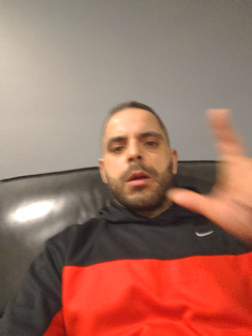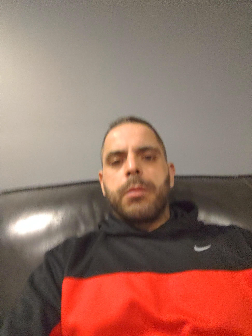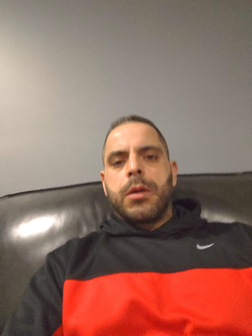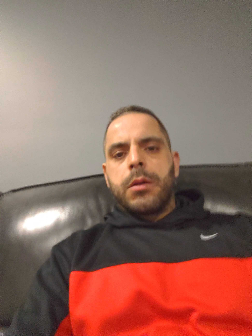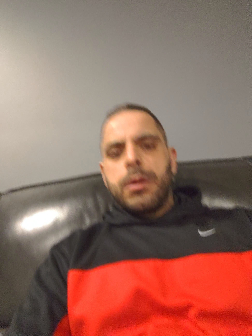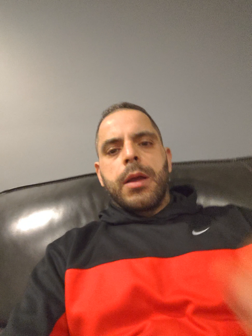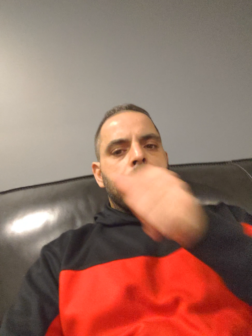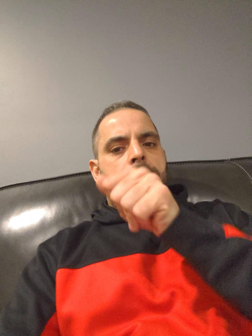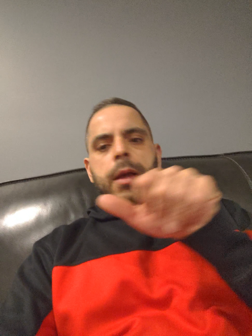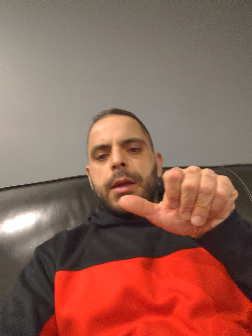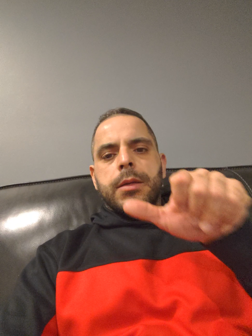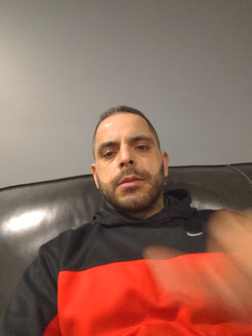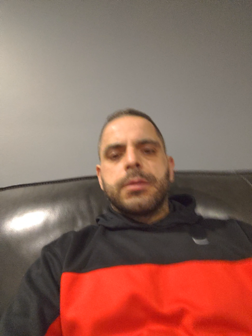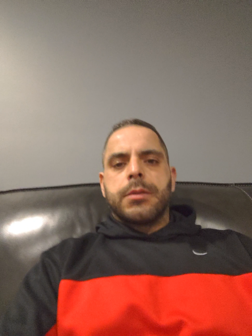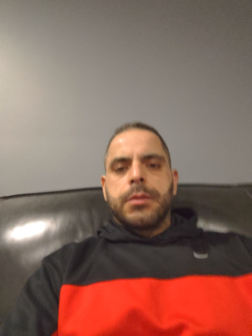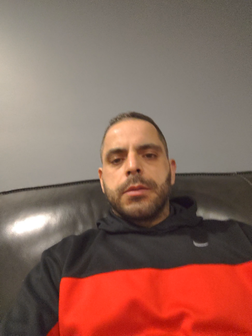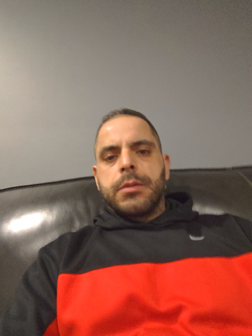any